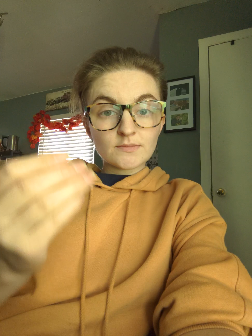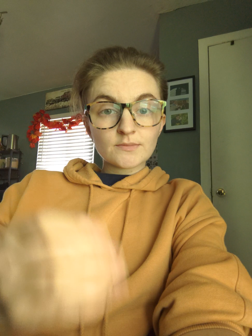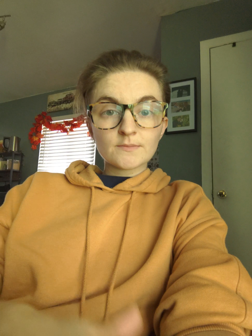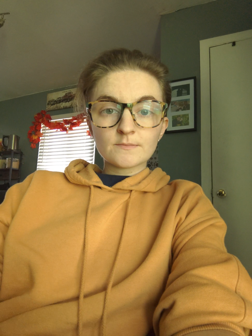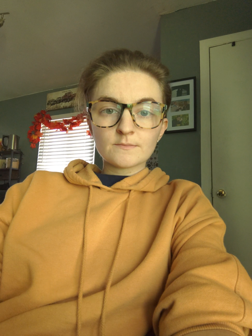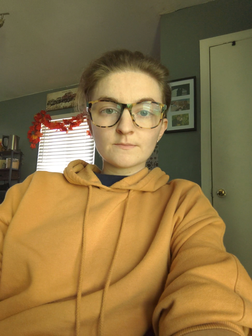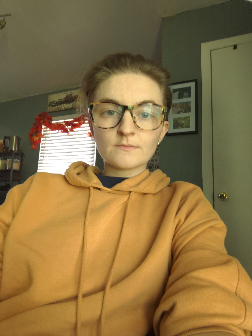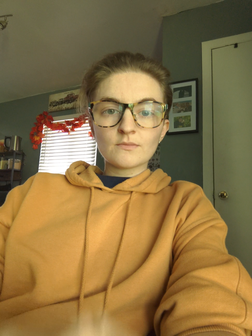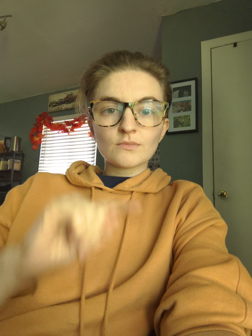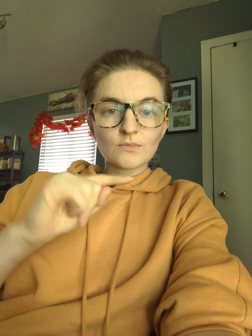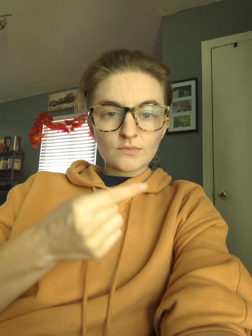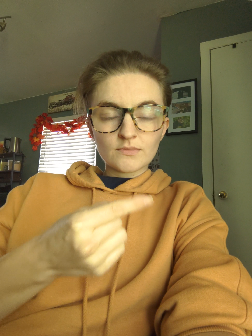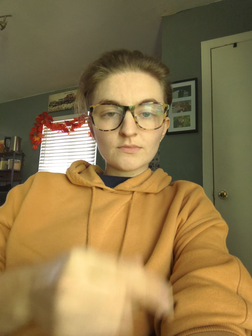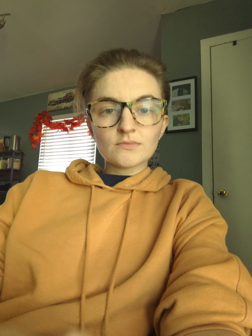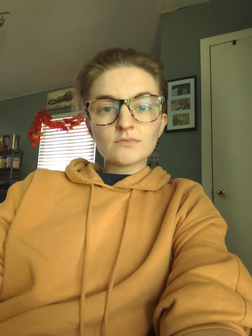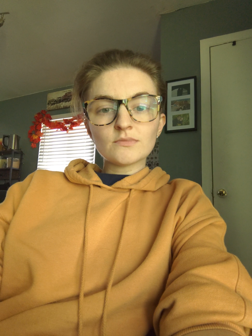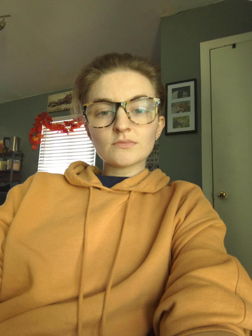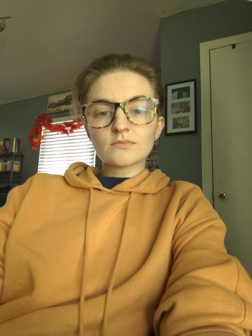hurt